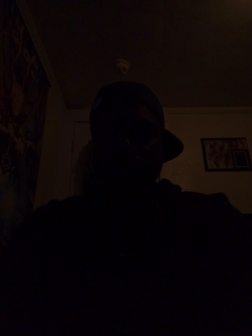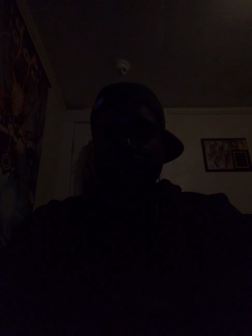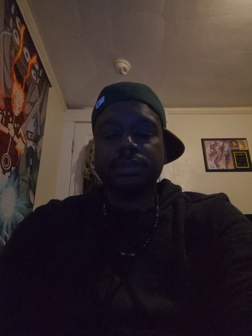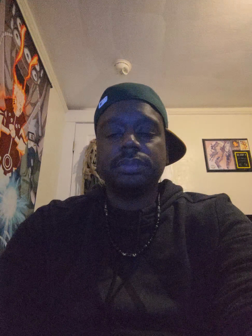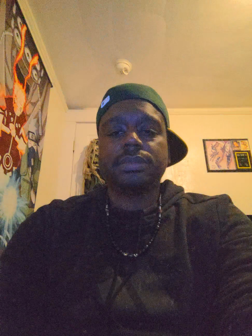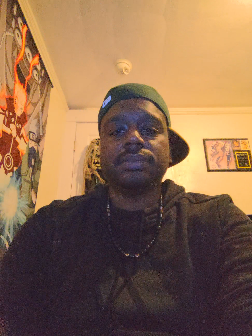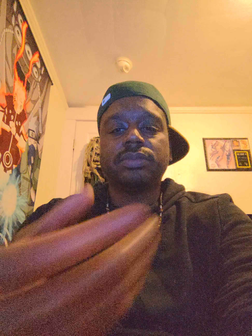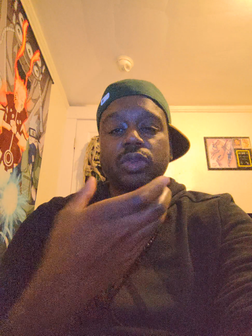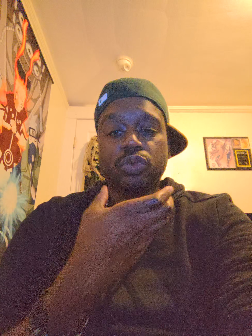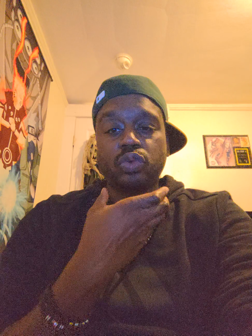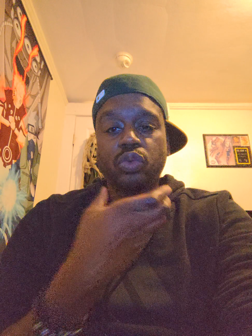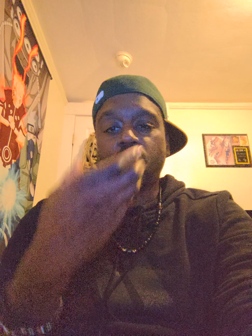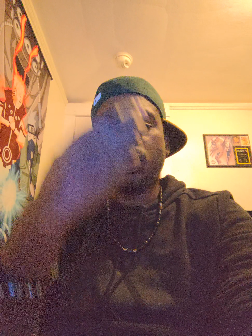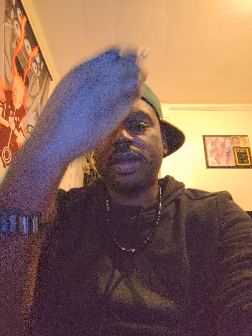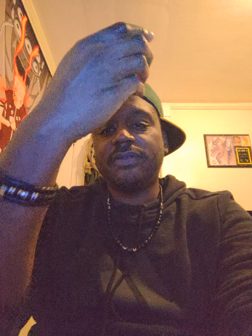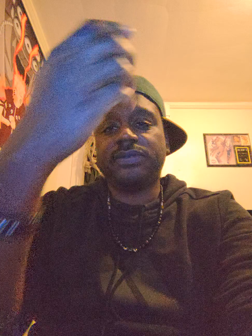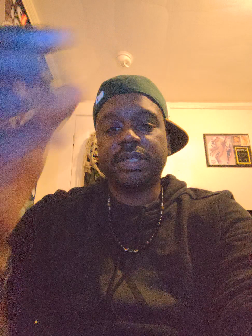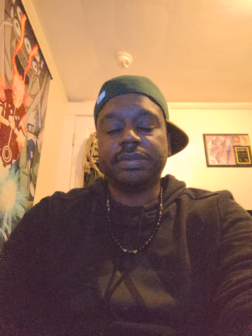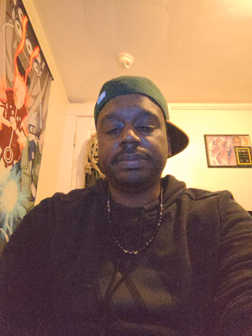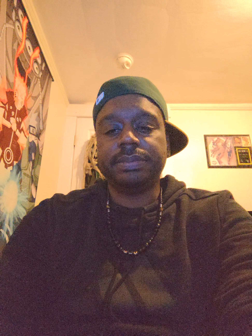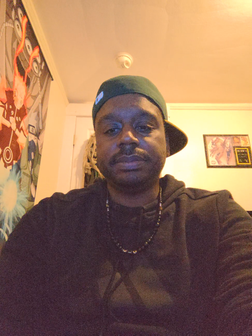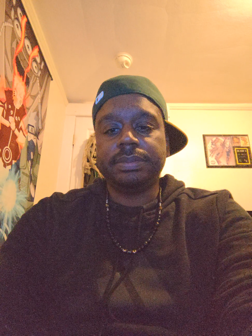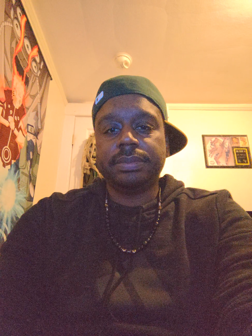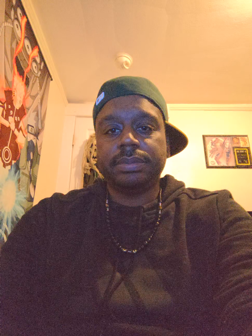giraffe